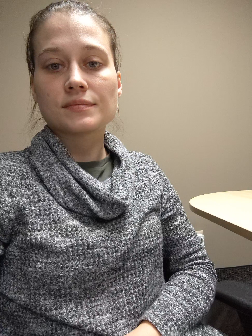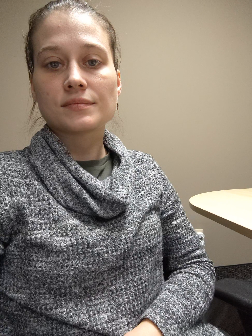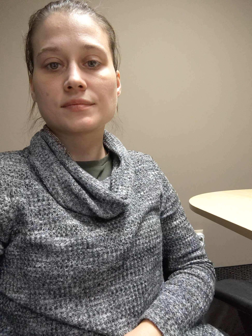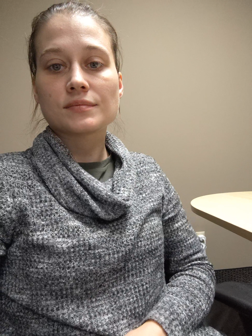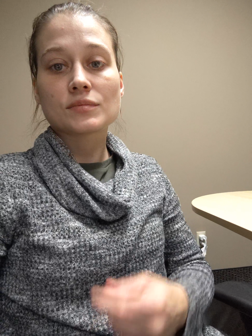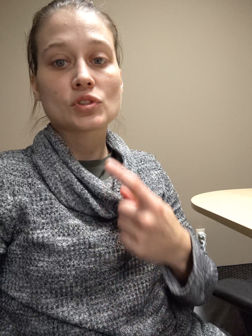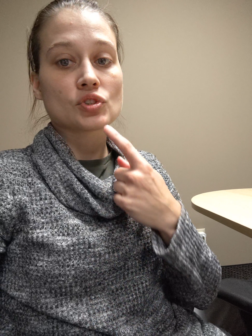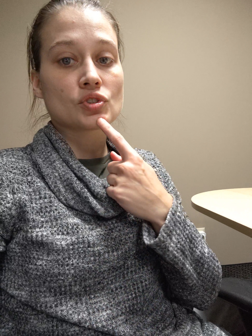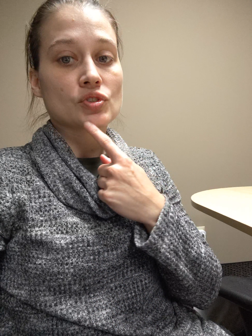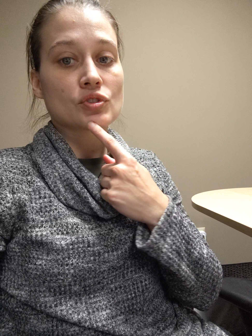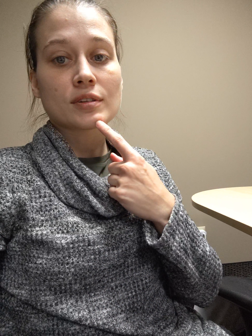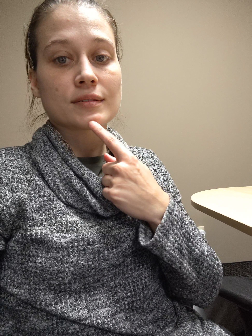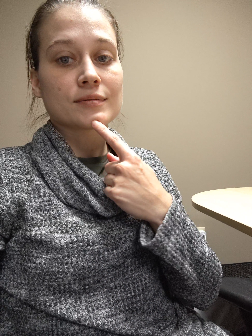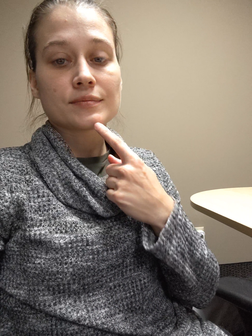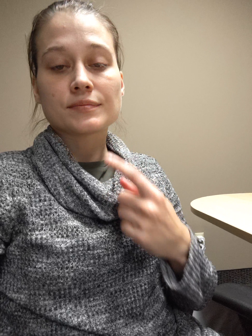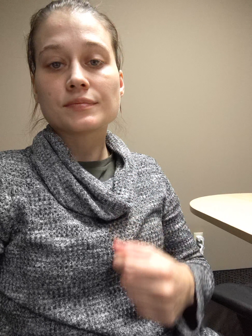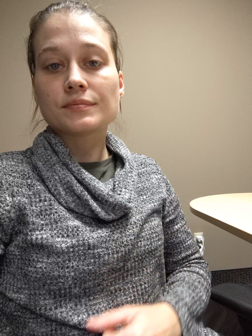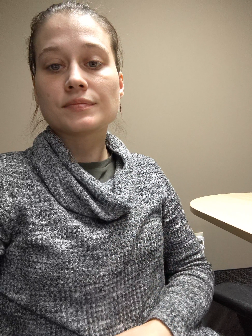chin